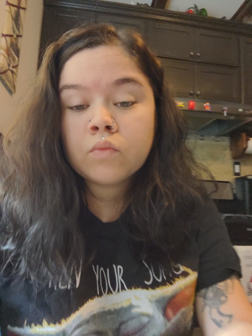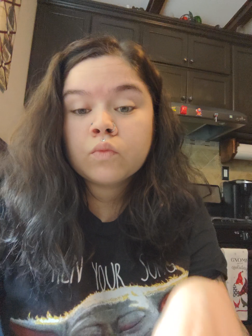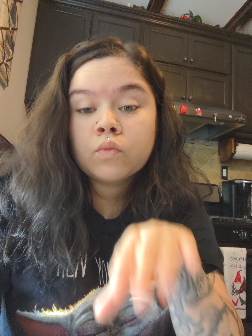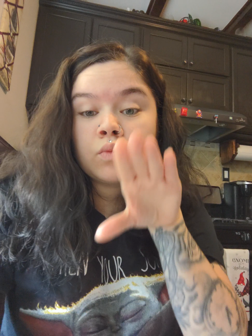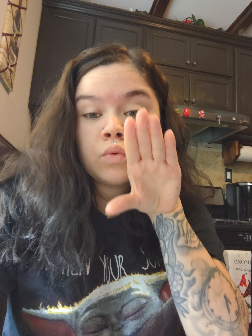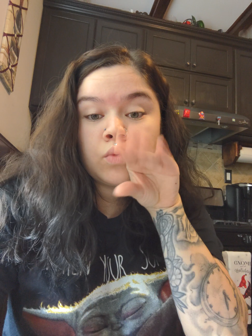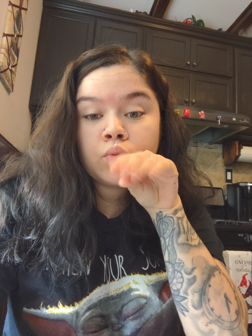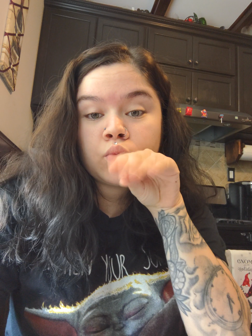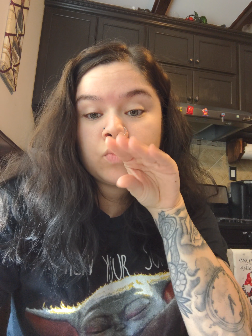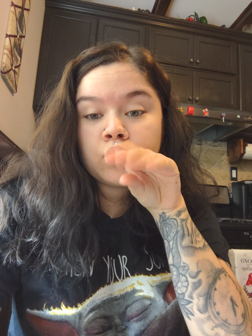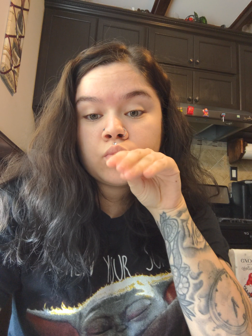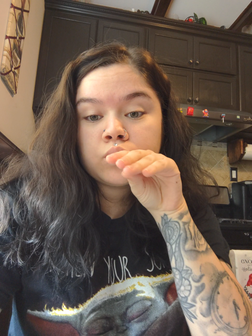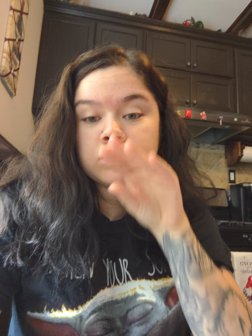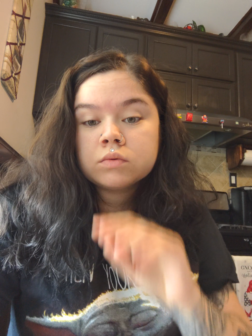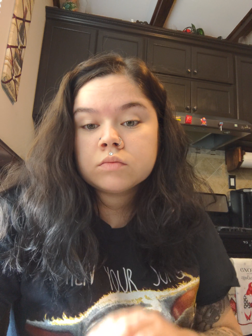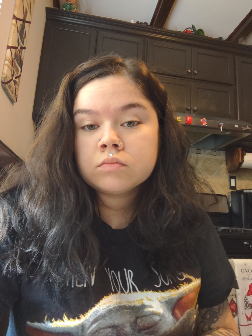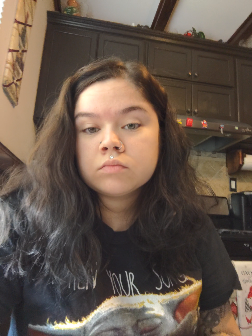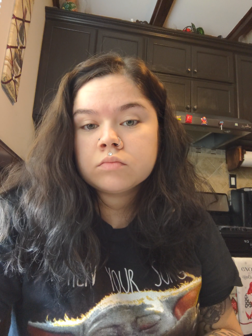white